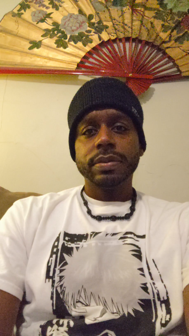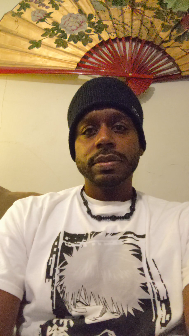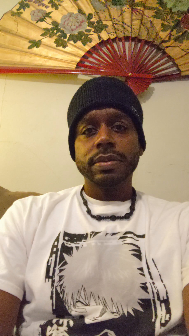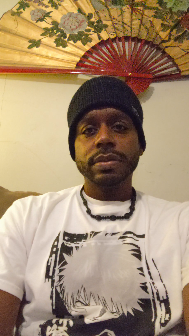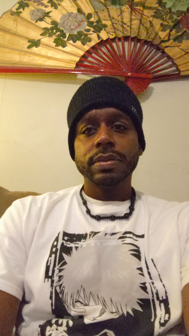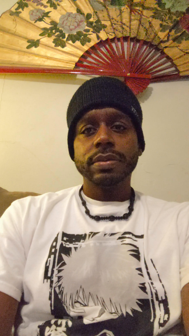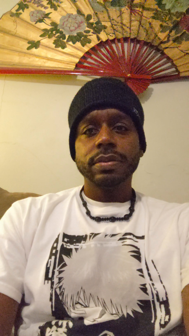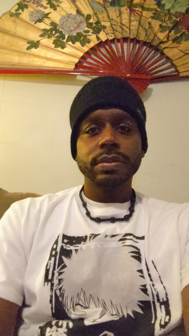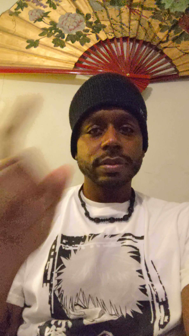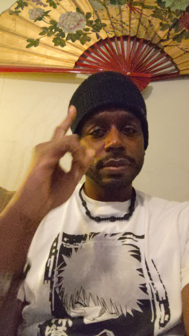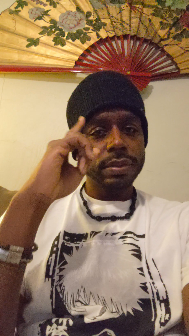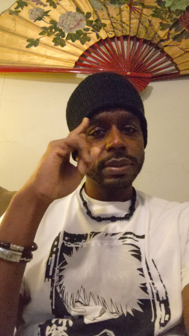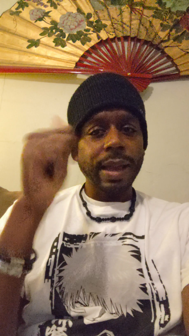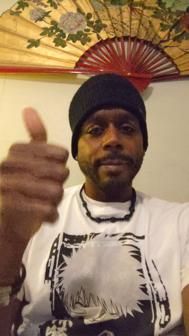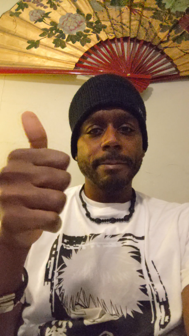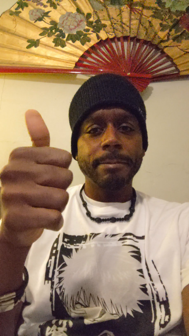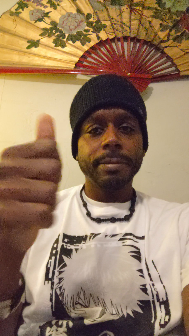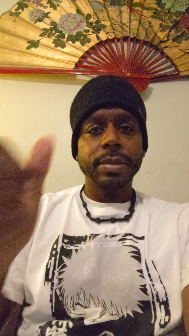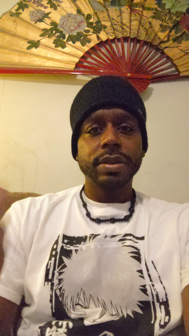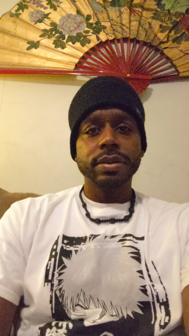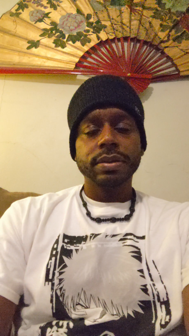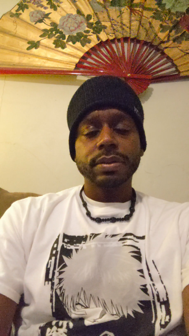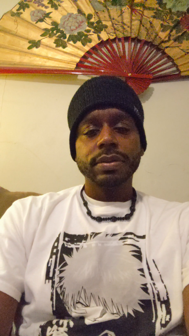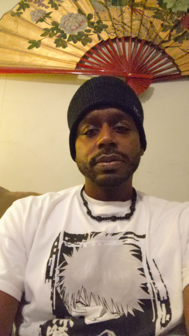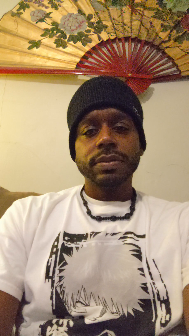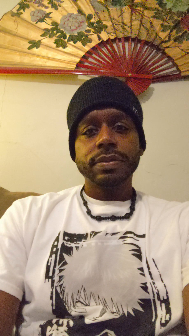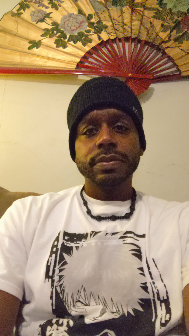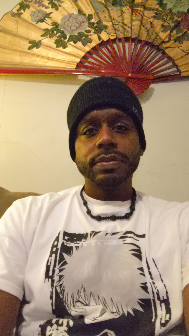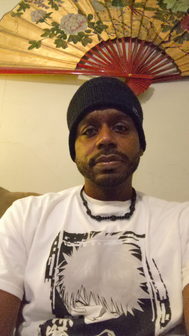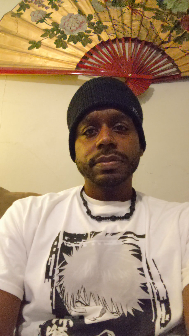dime